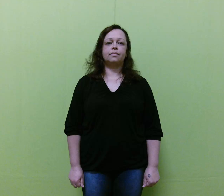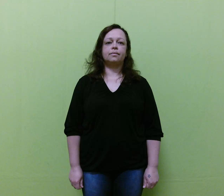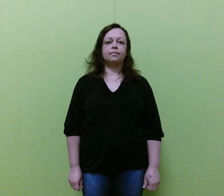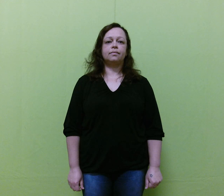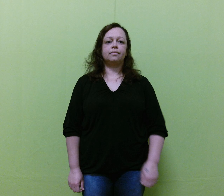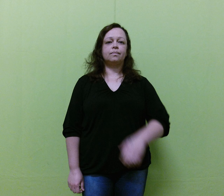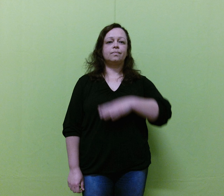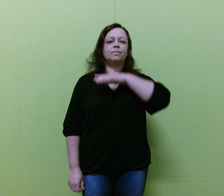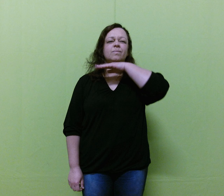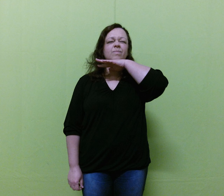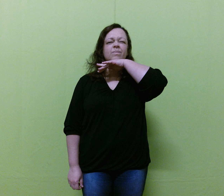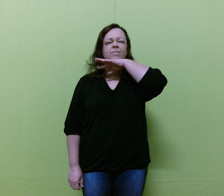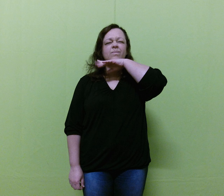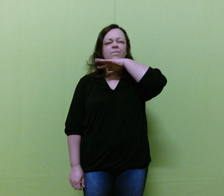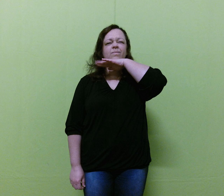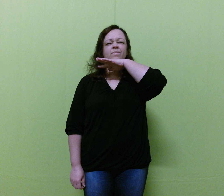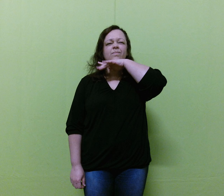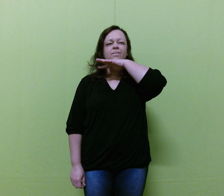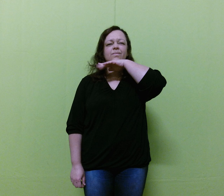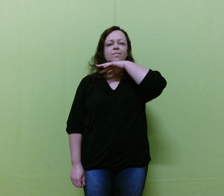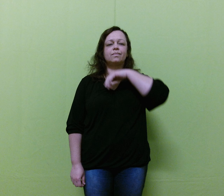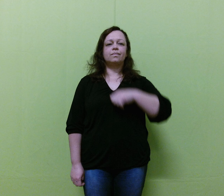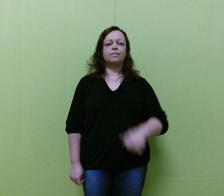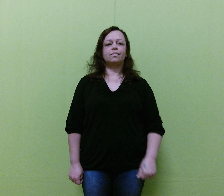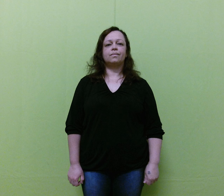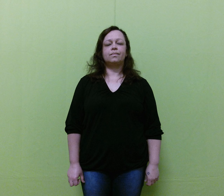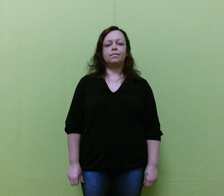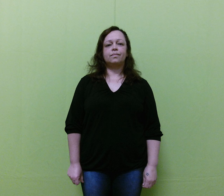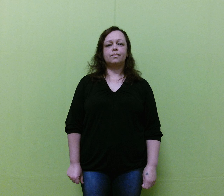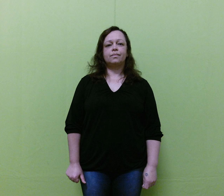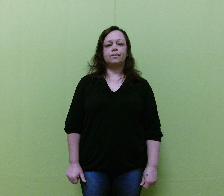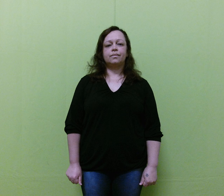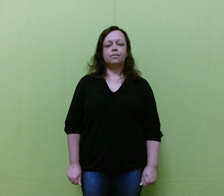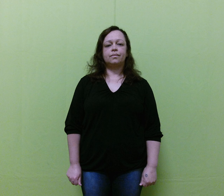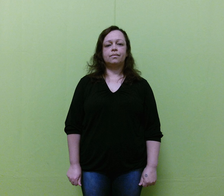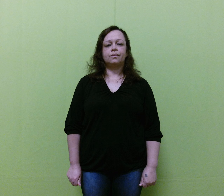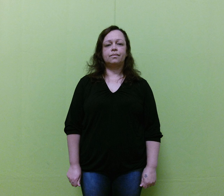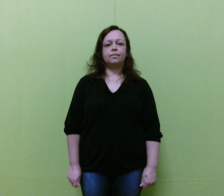ruim